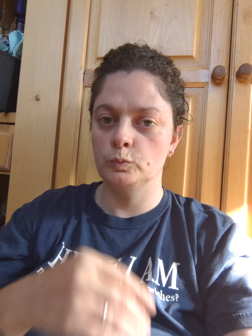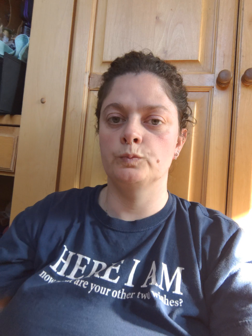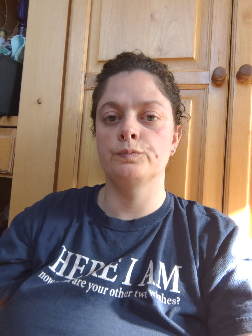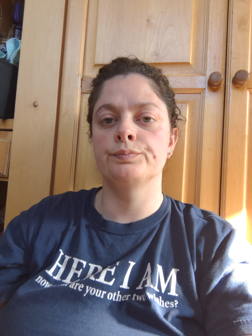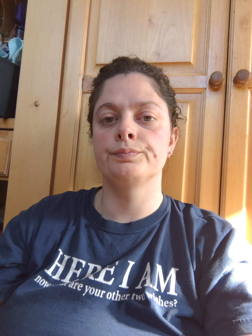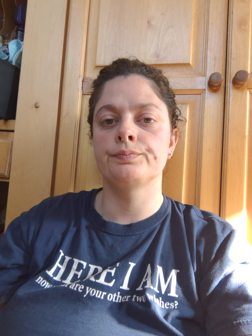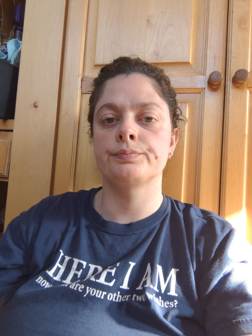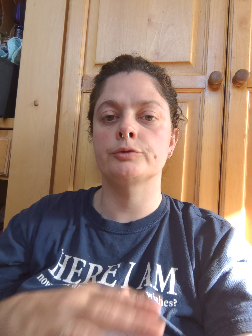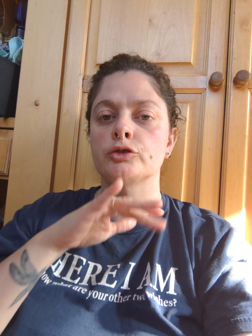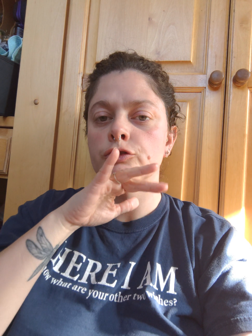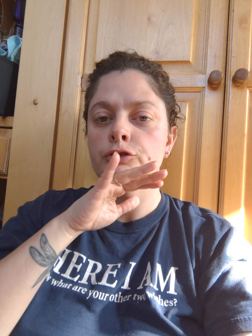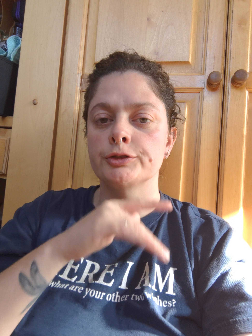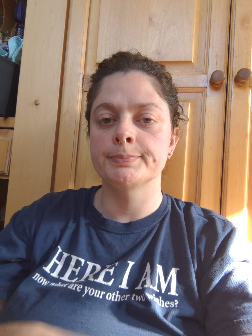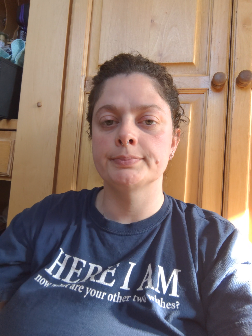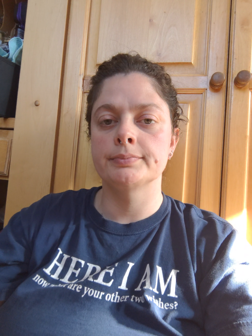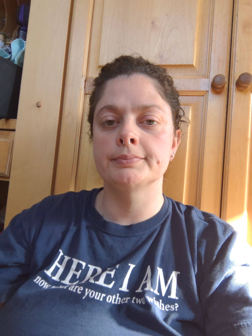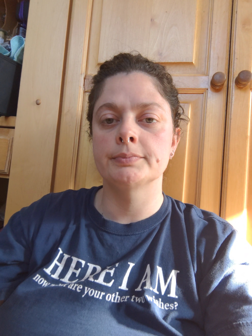dirty